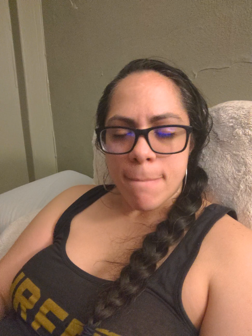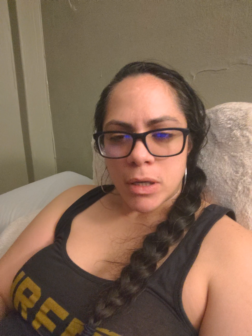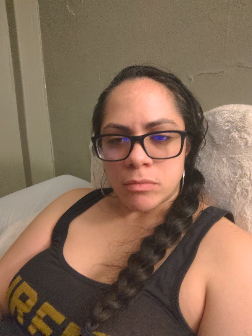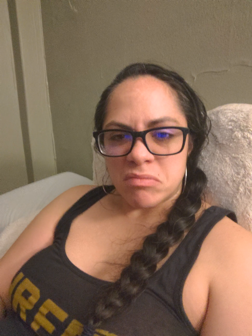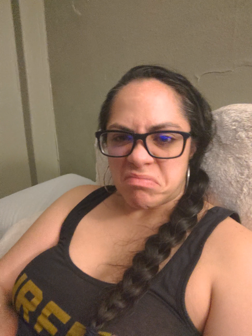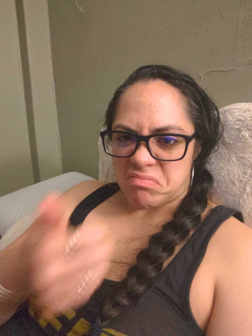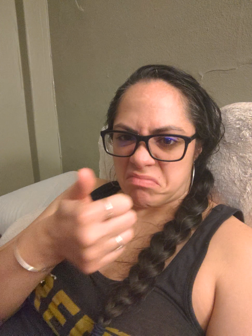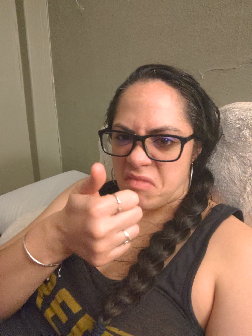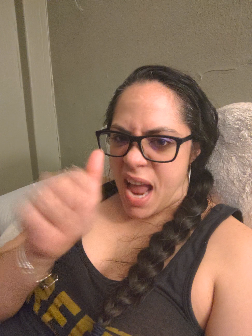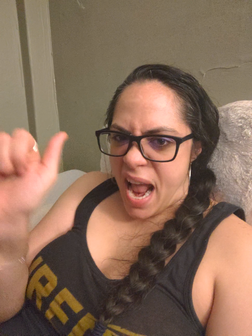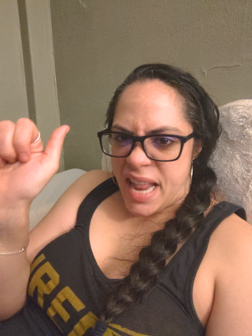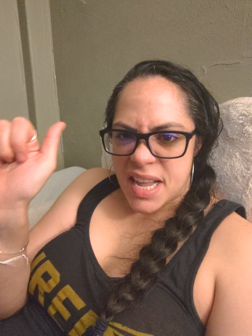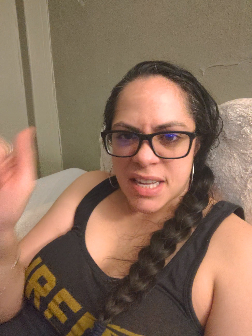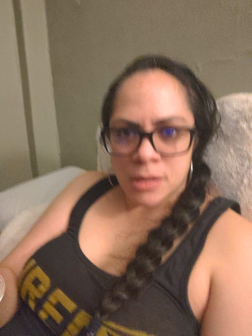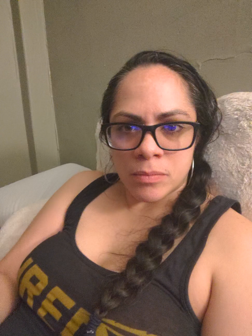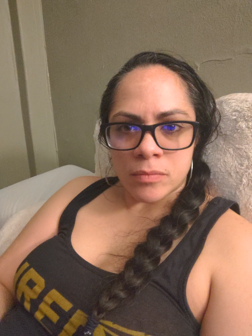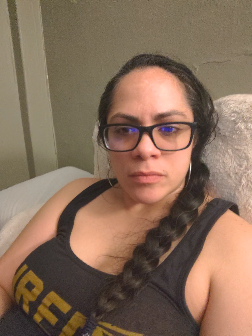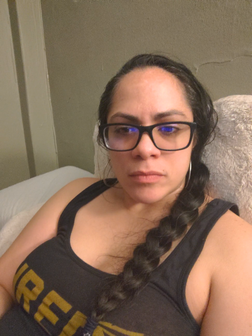any